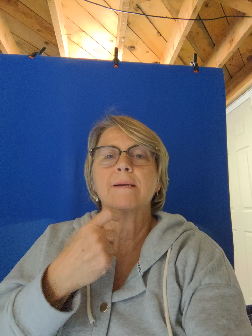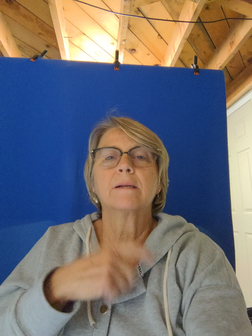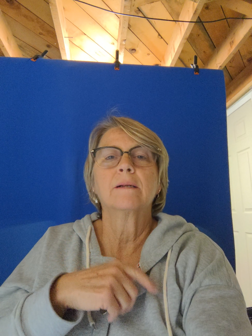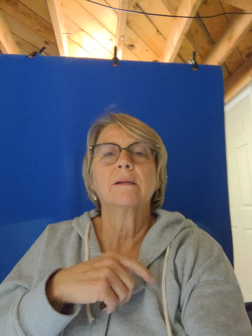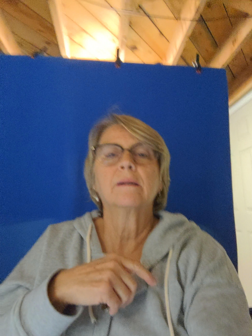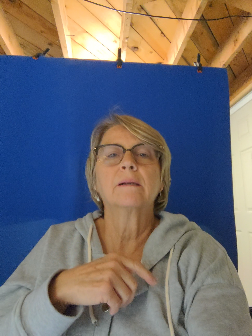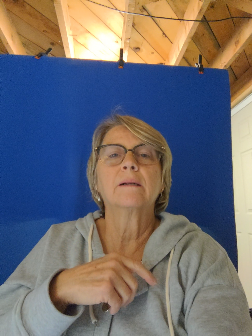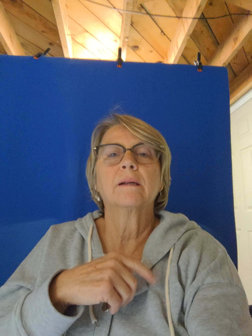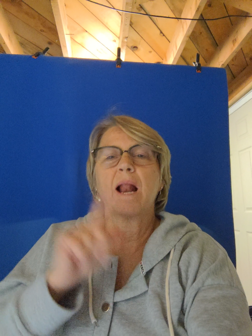red